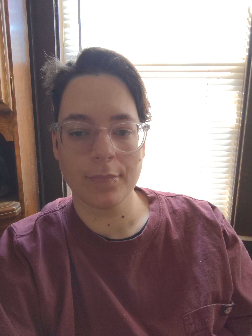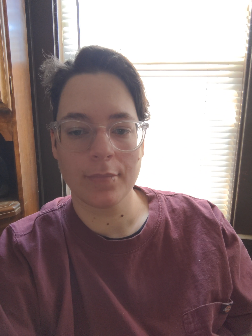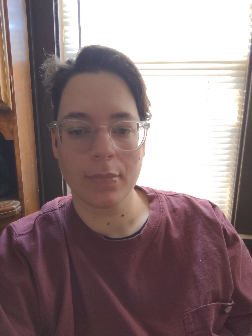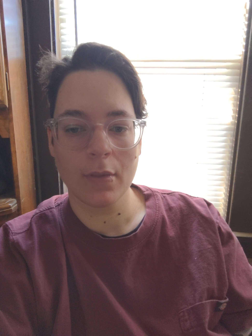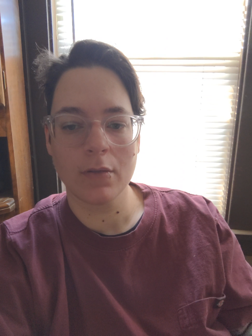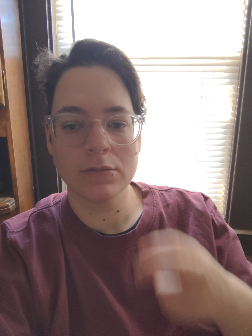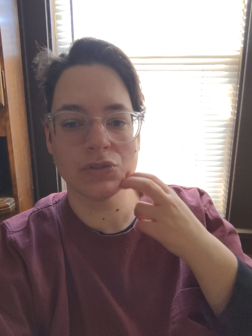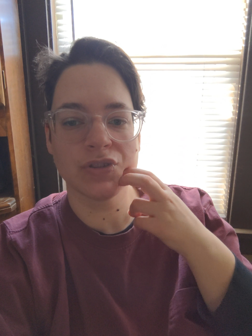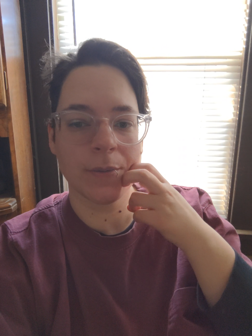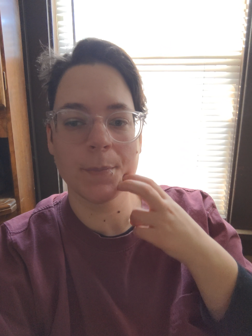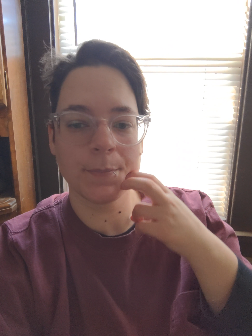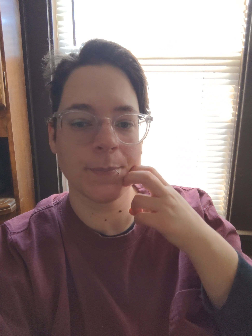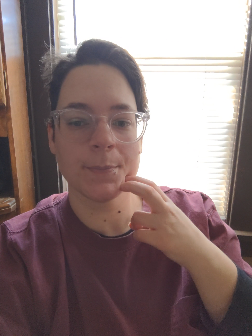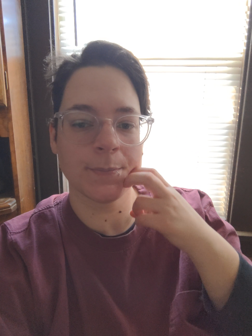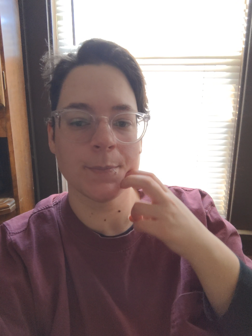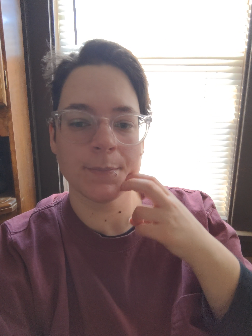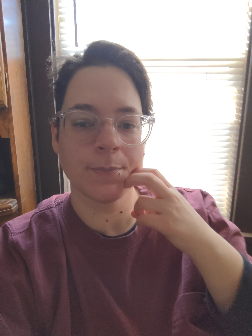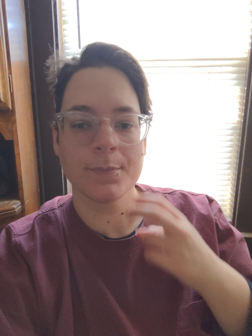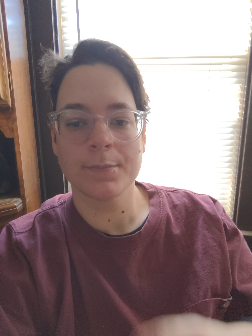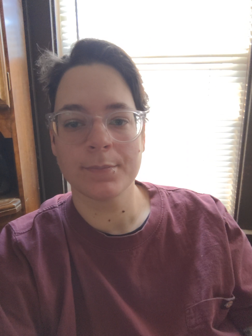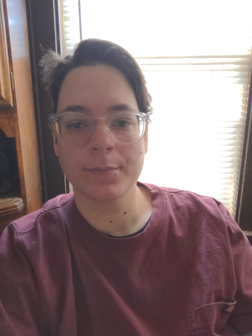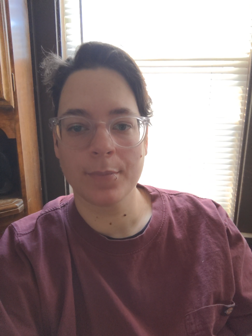gum